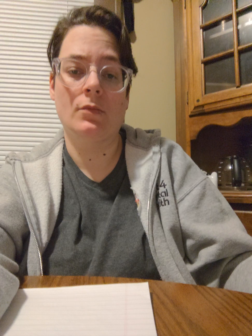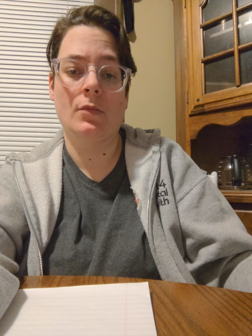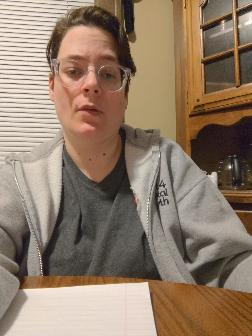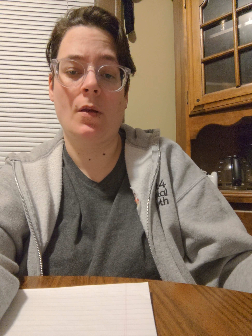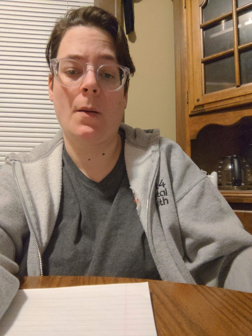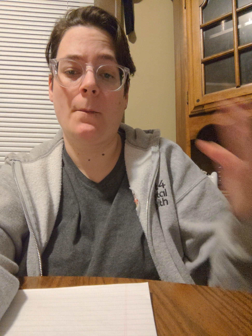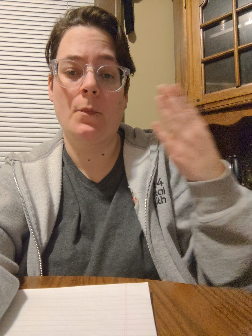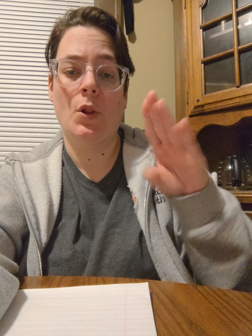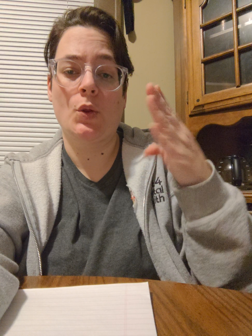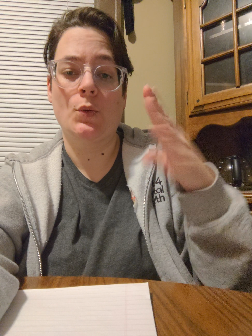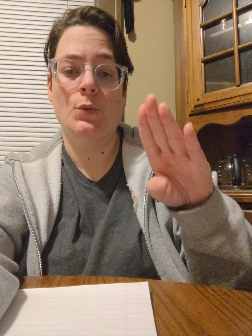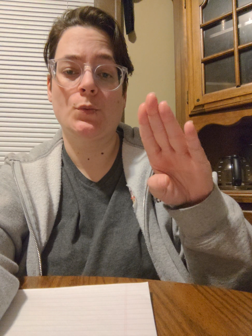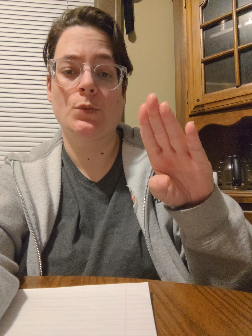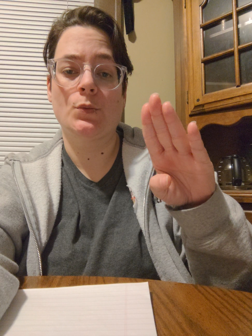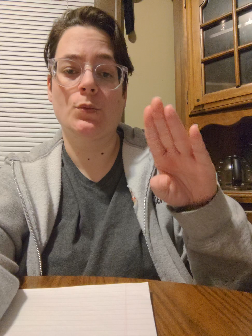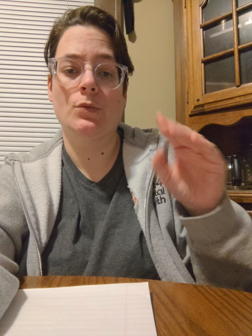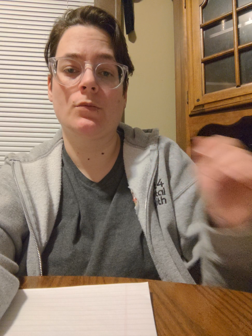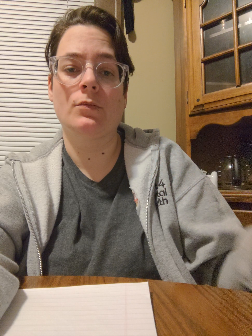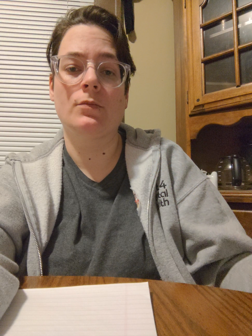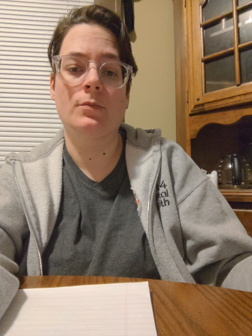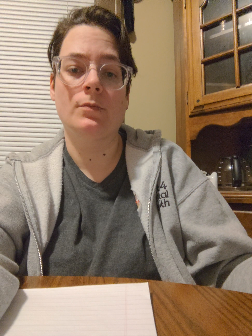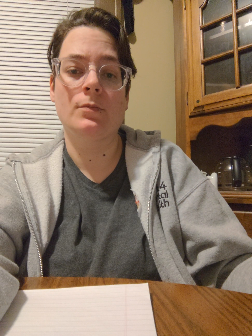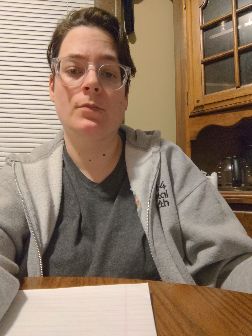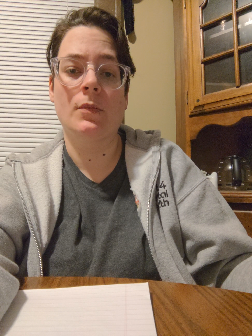blue